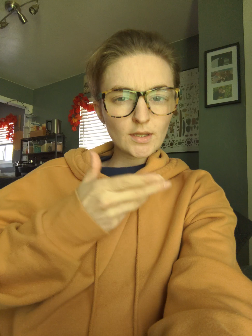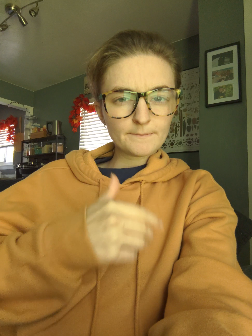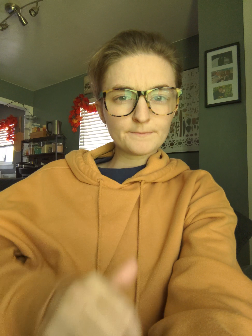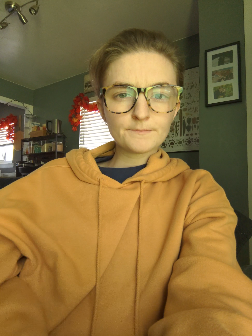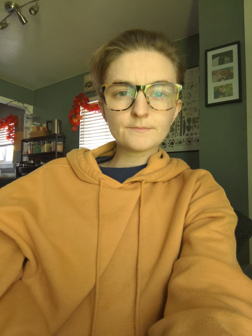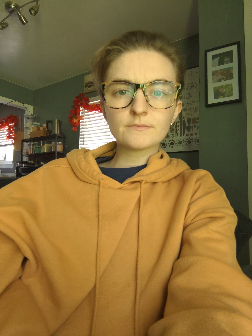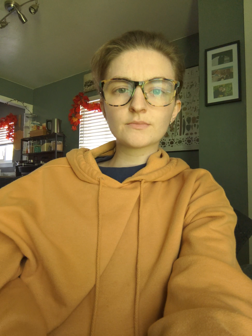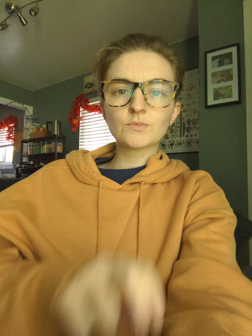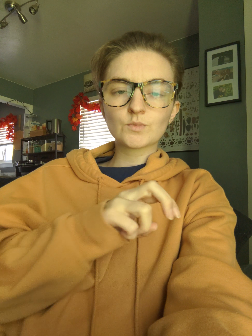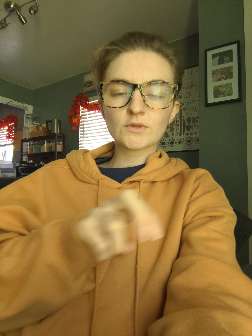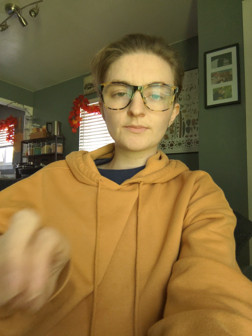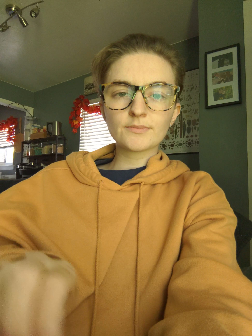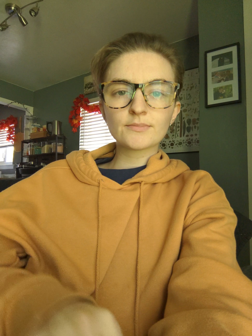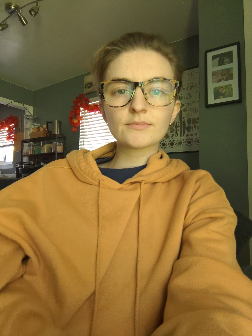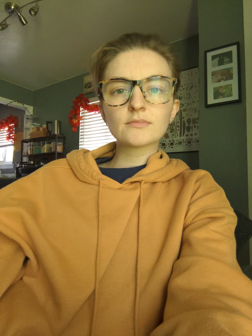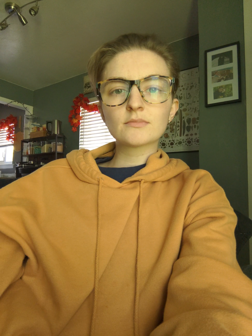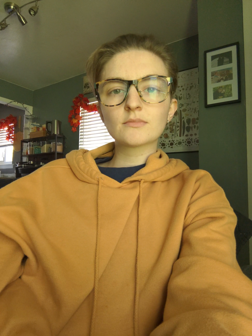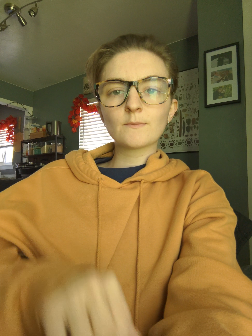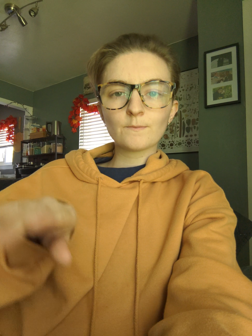bench